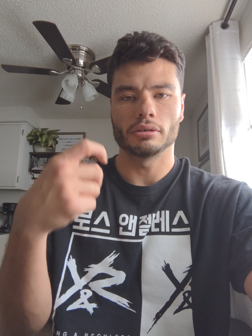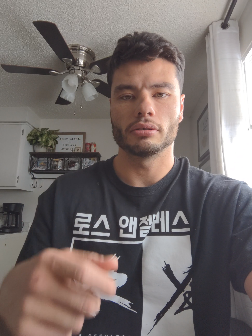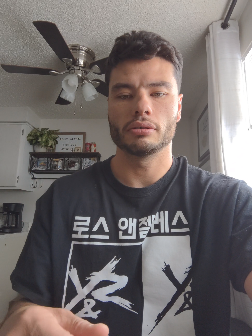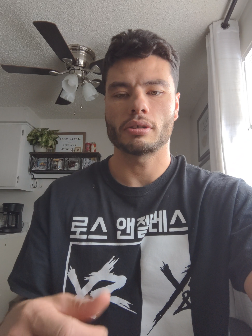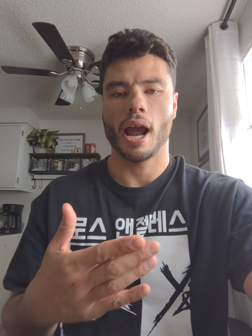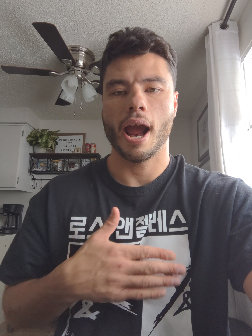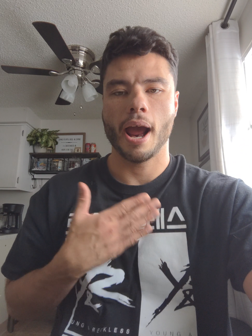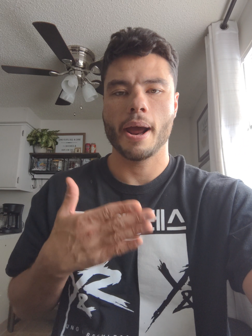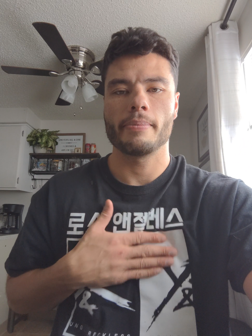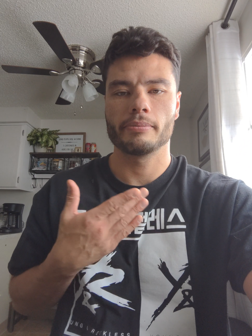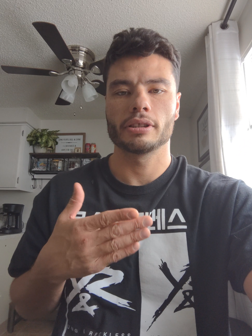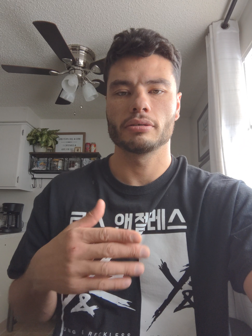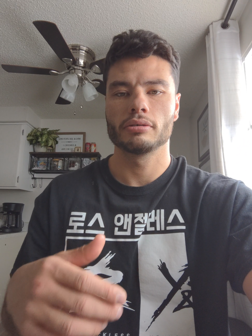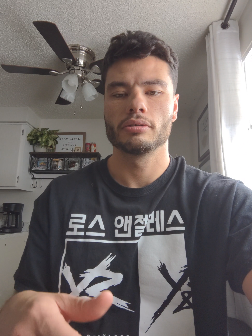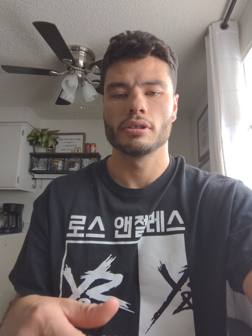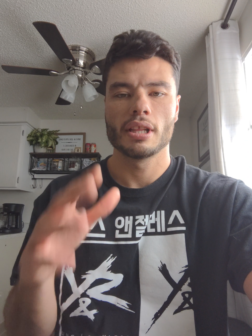happy